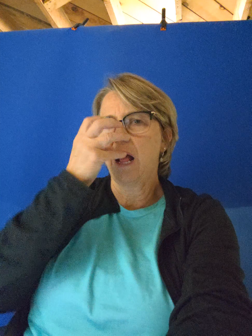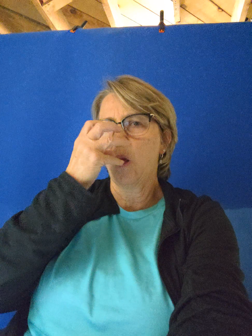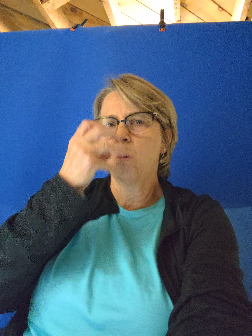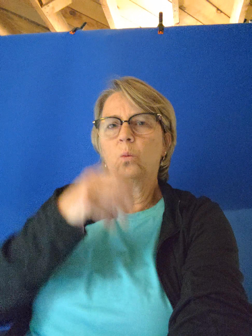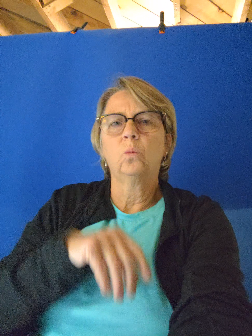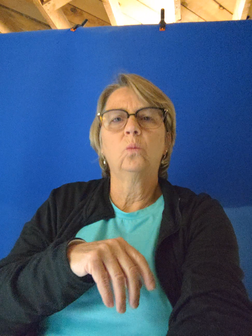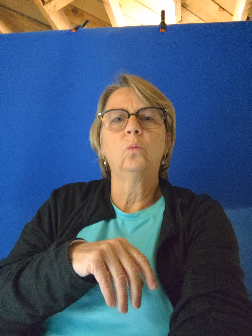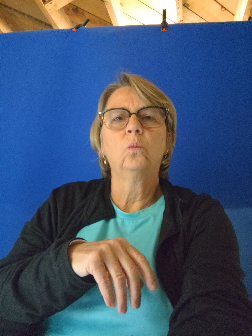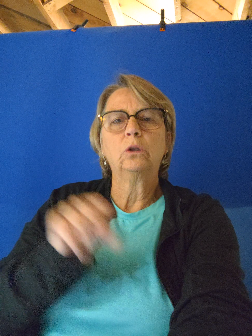clown